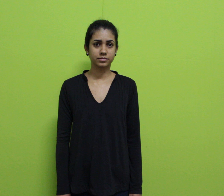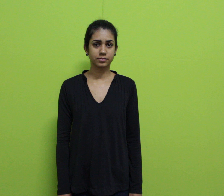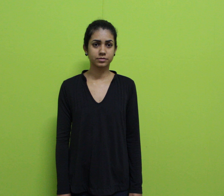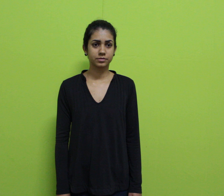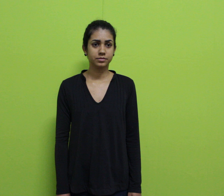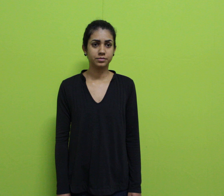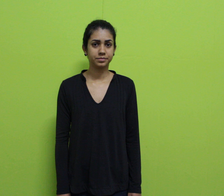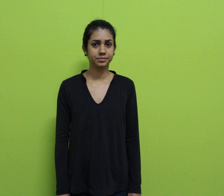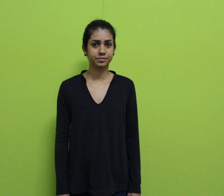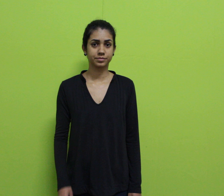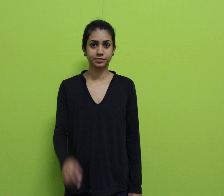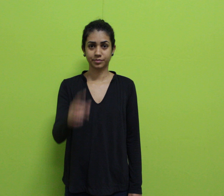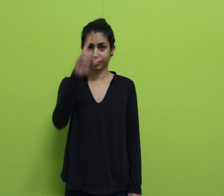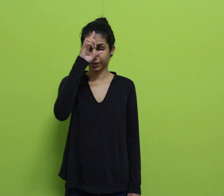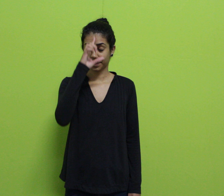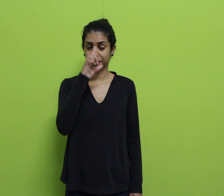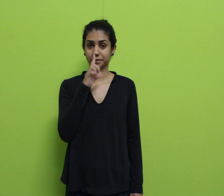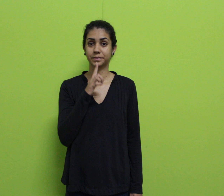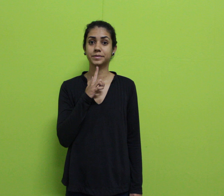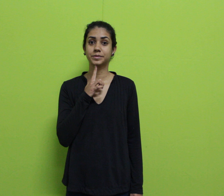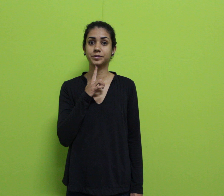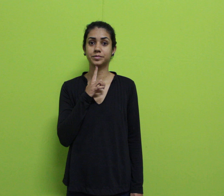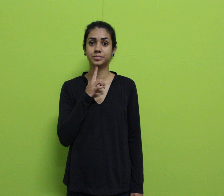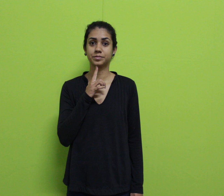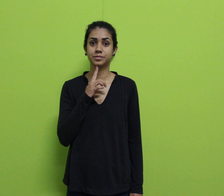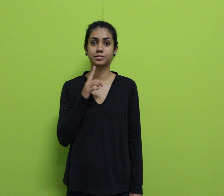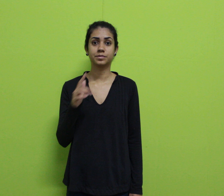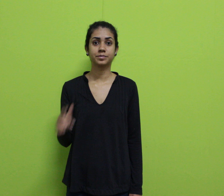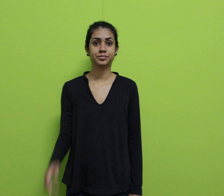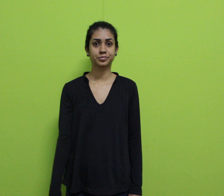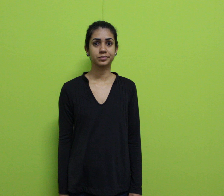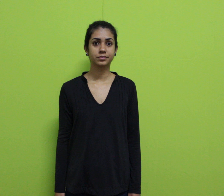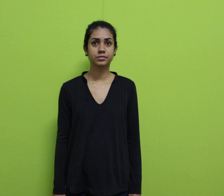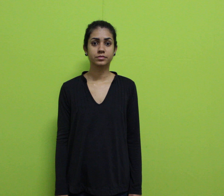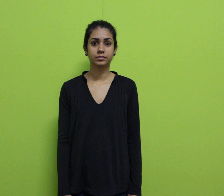amarelo